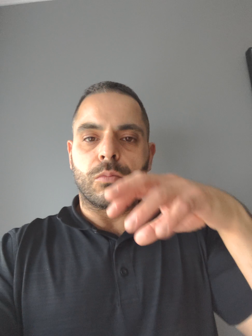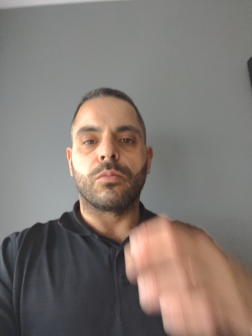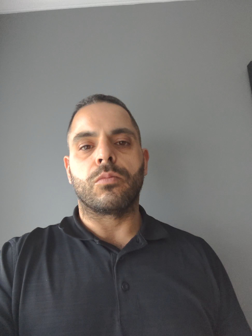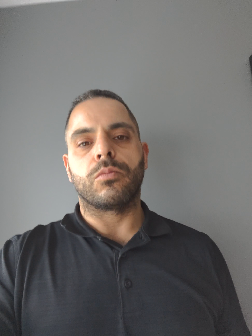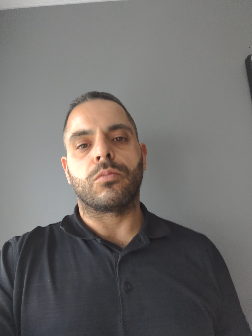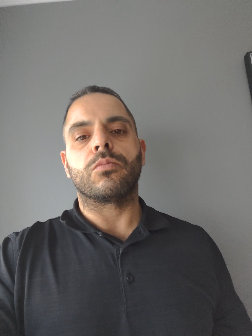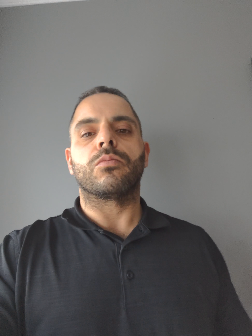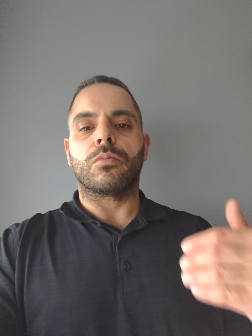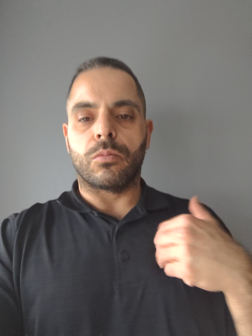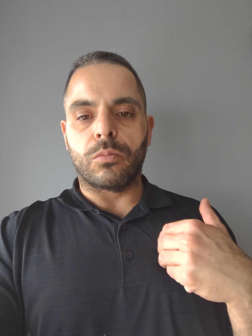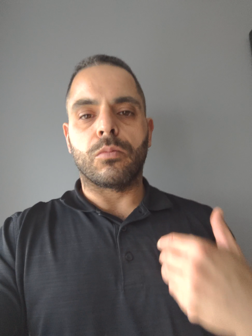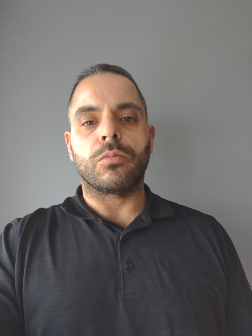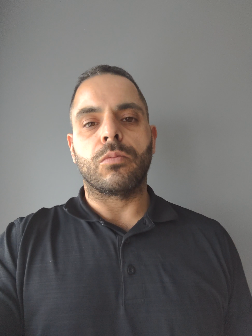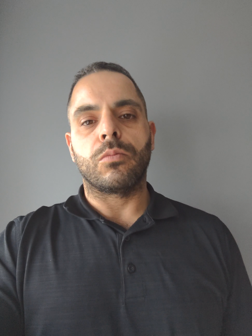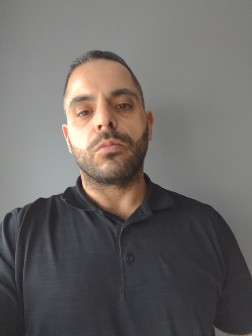have